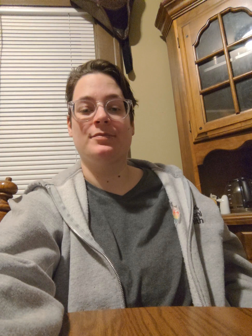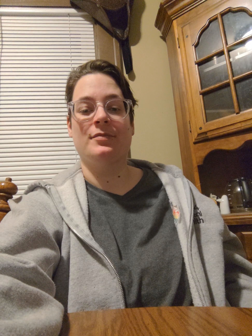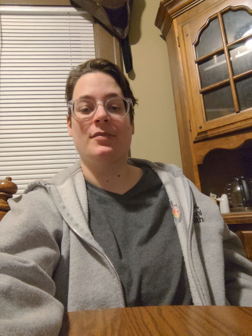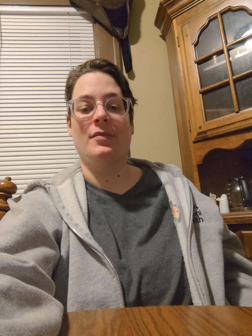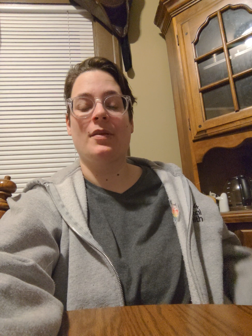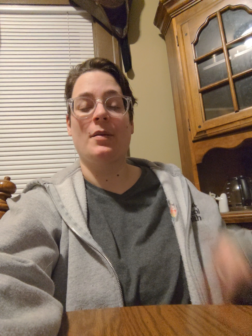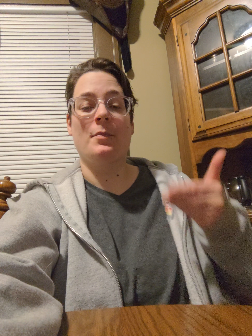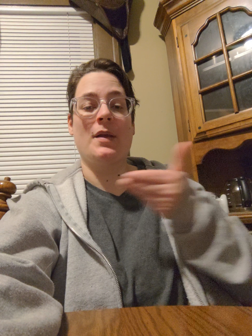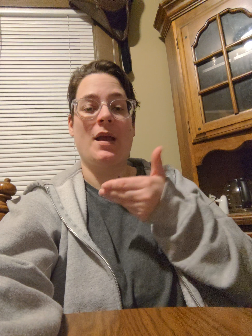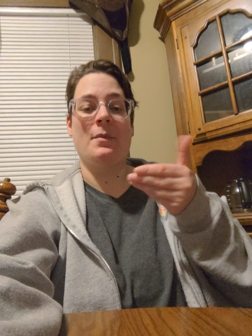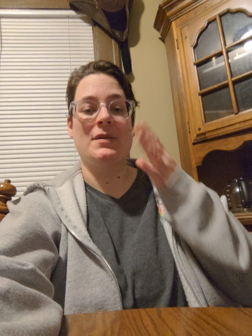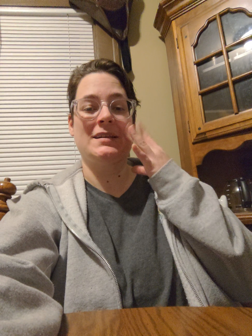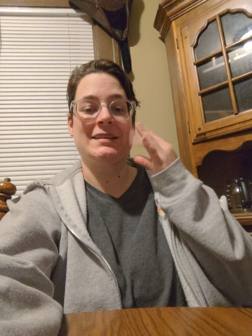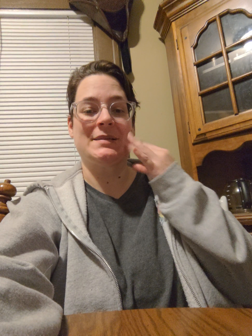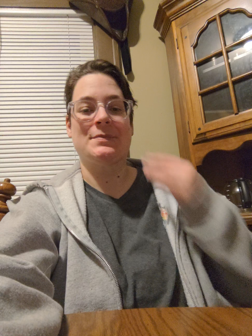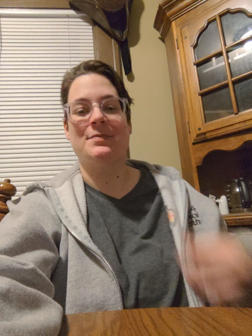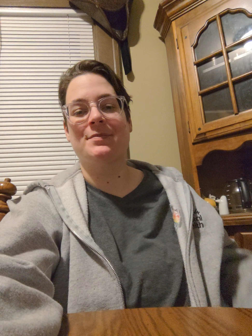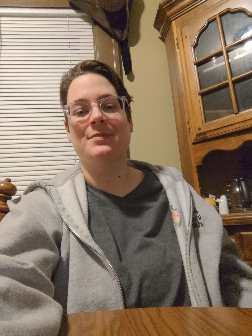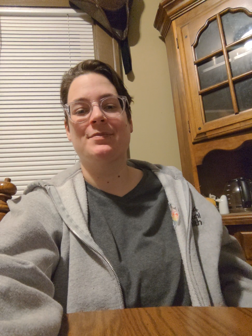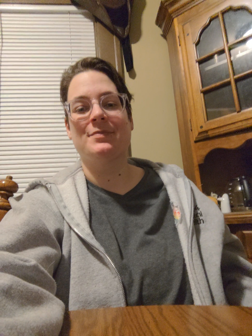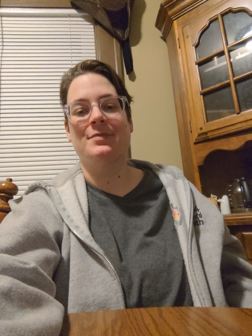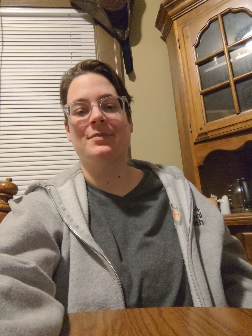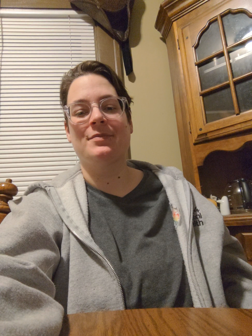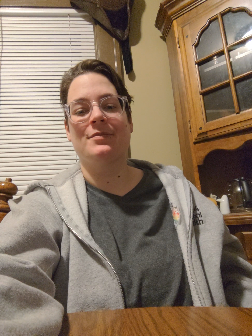kitty